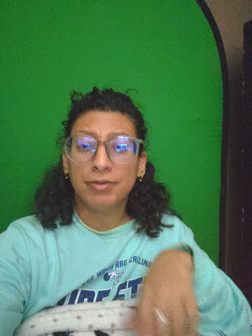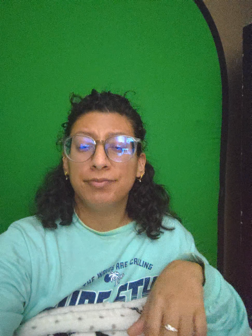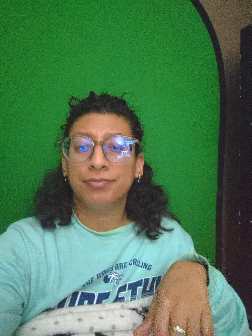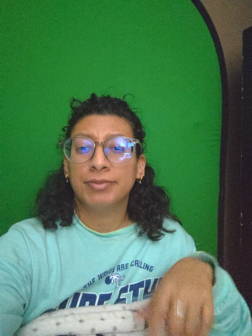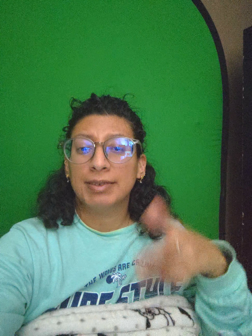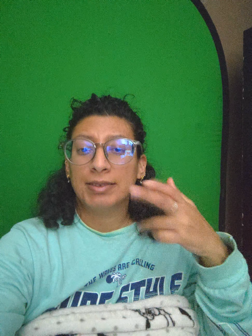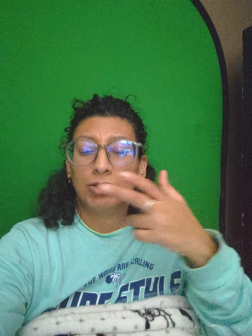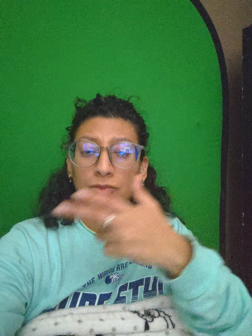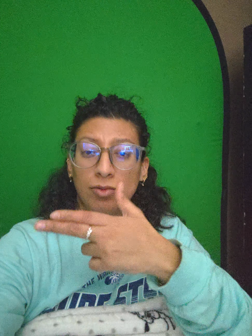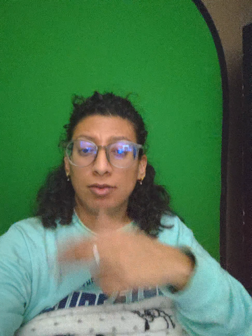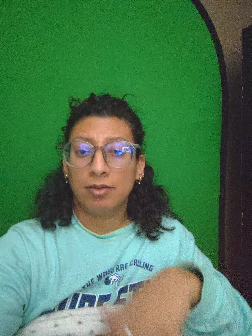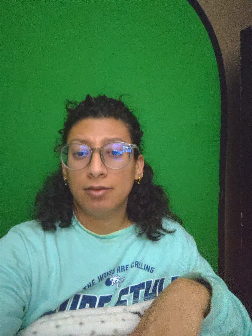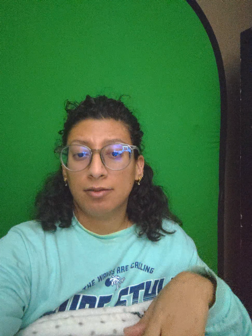scissors